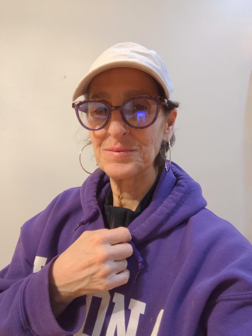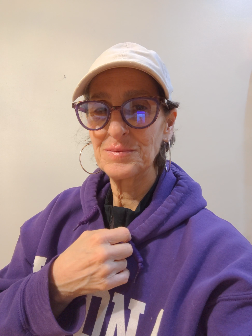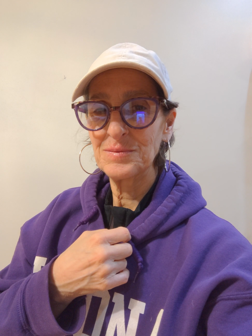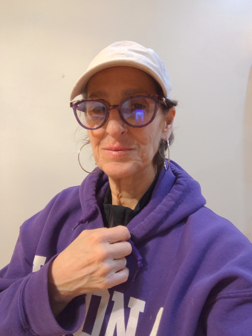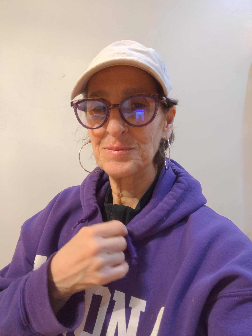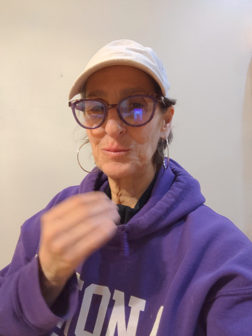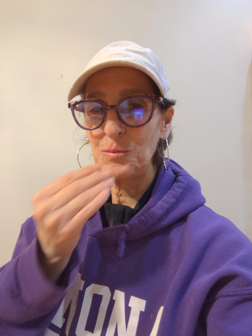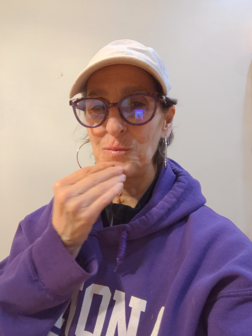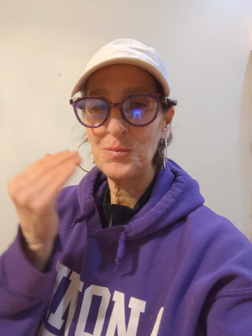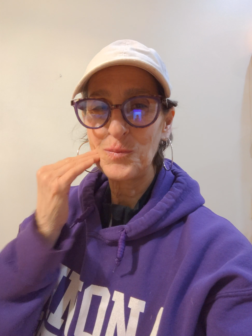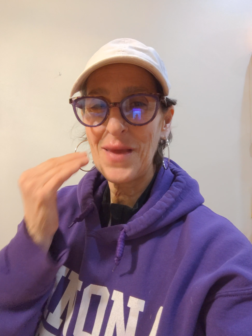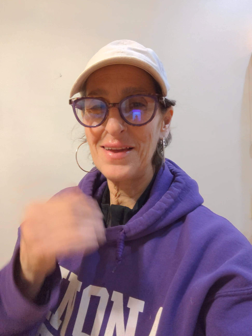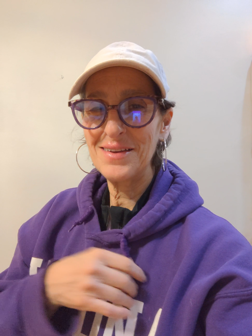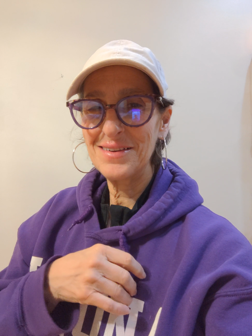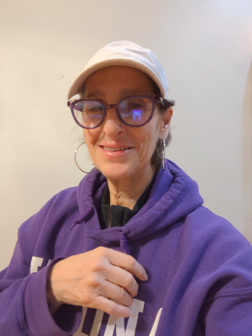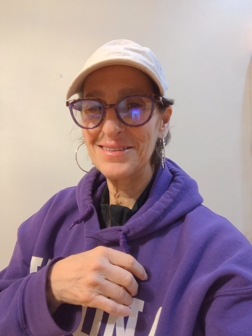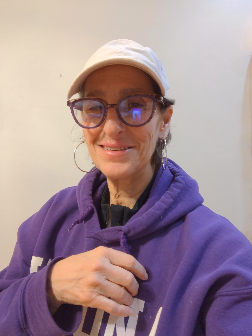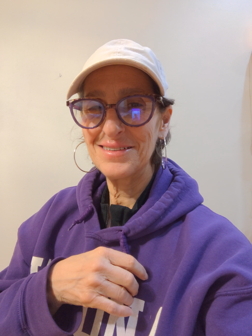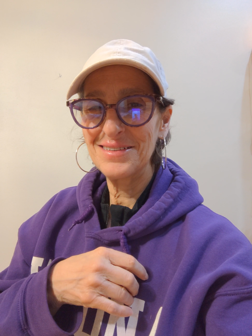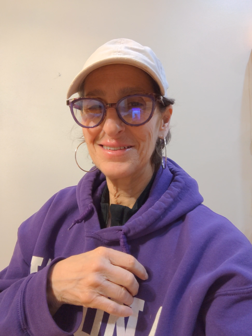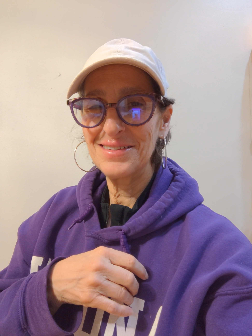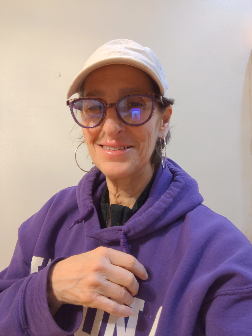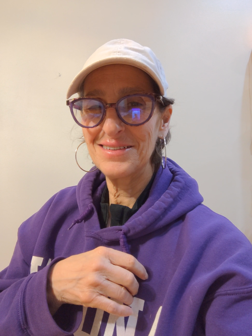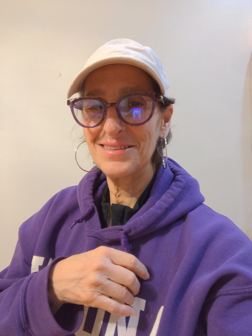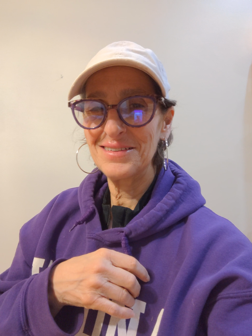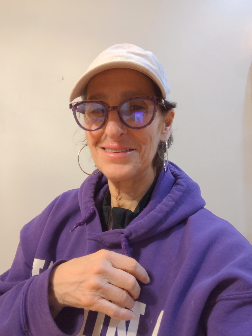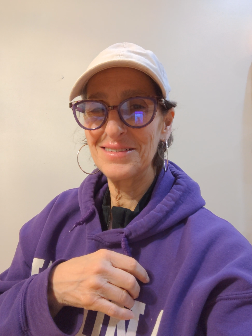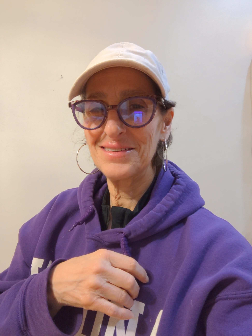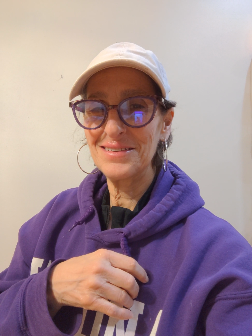kiss